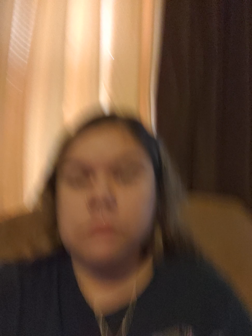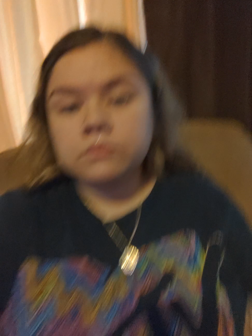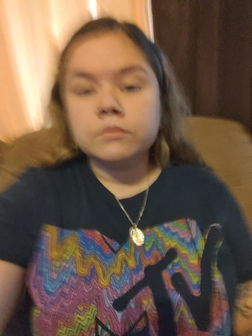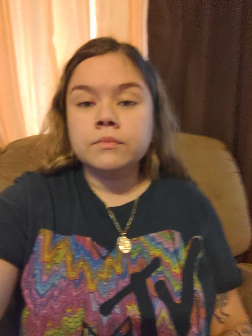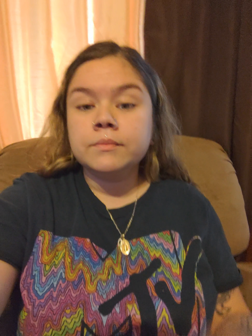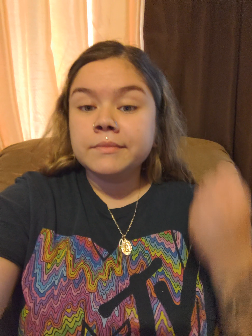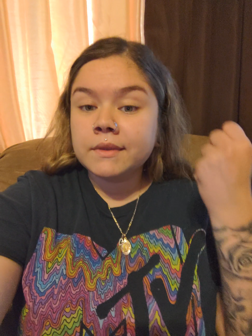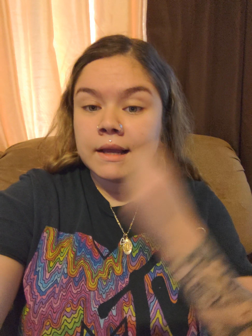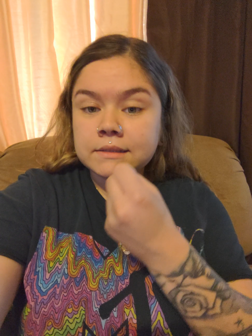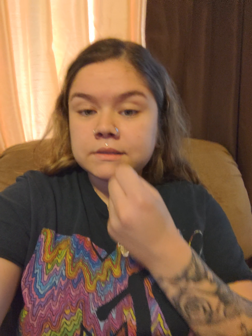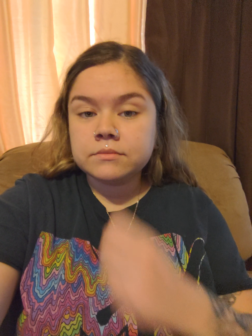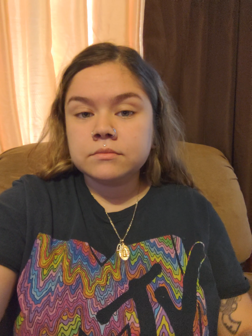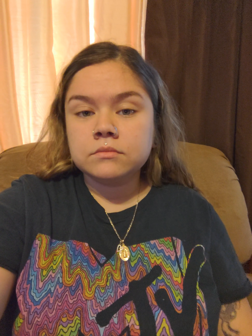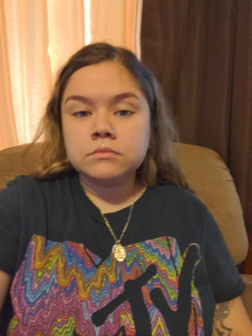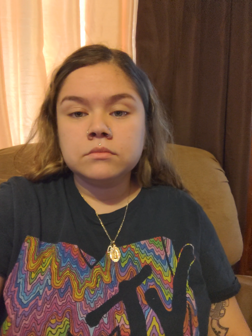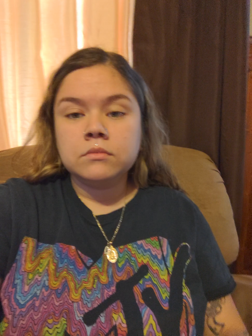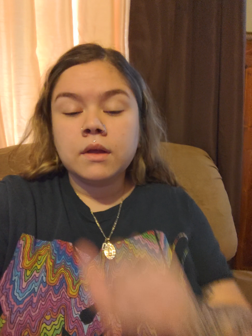hit